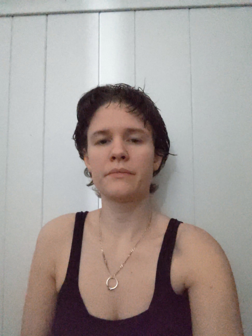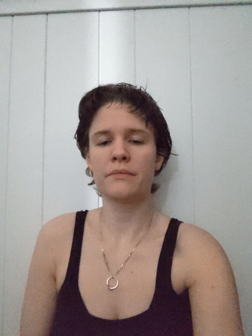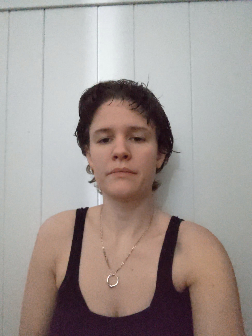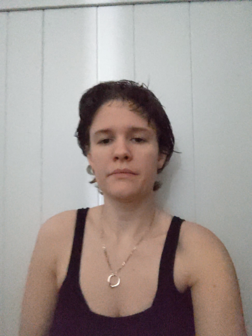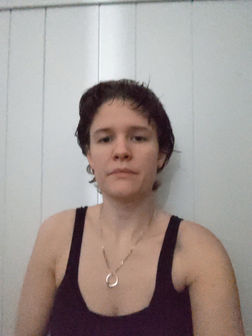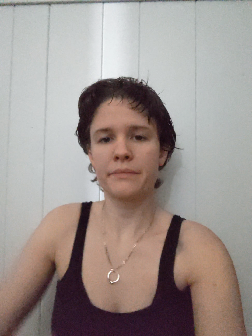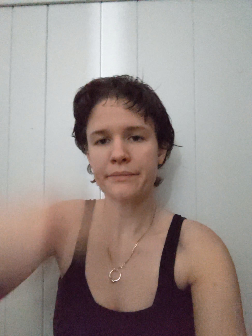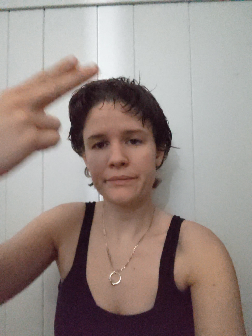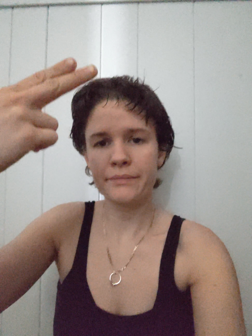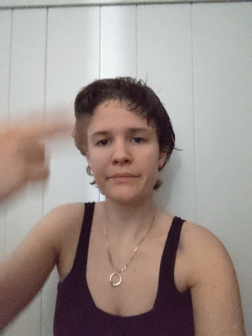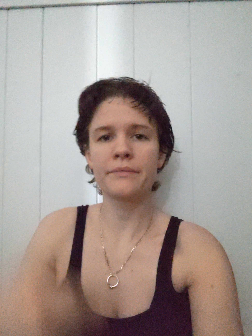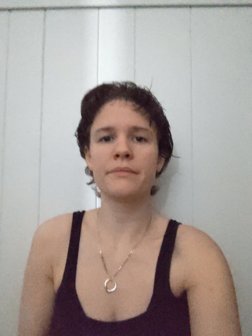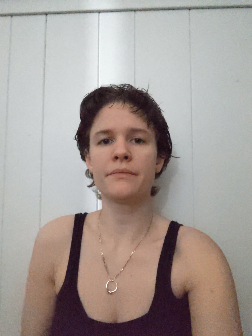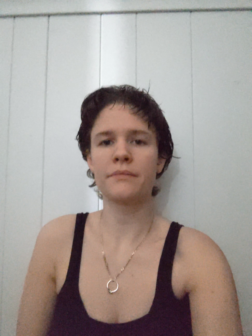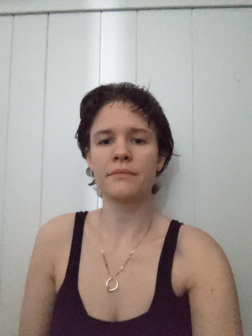high